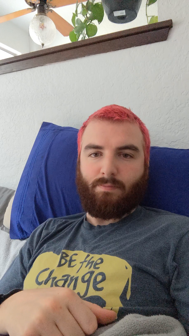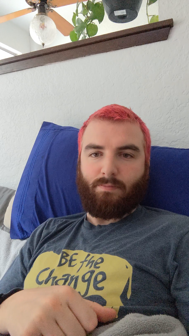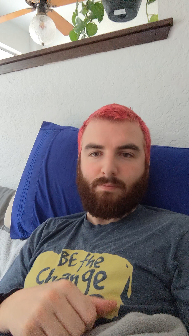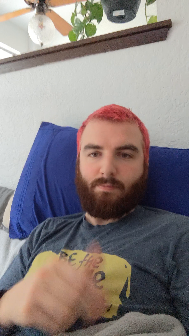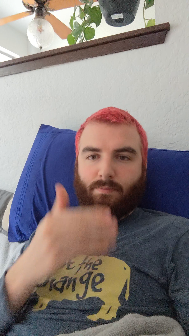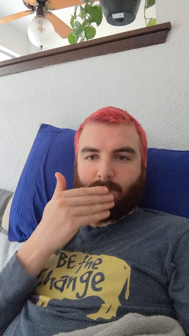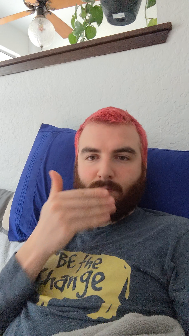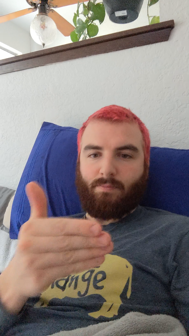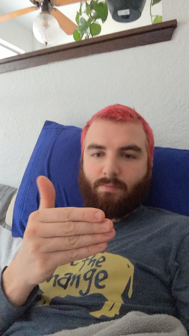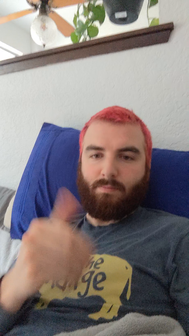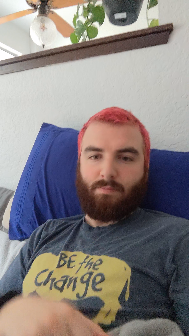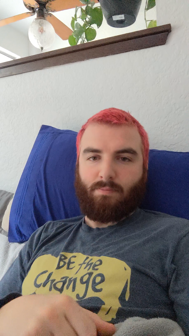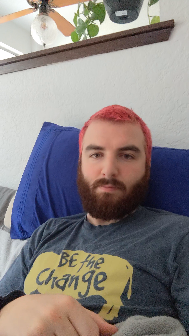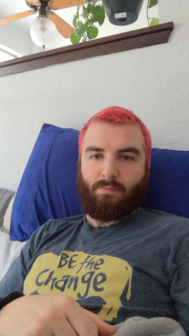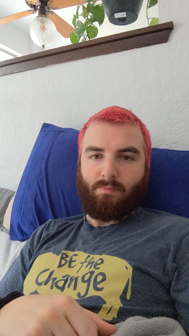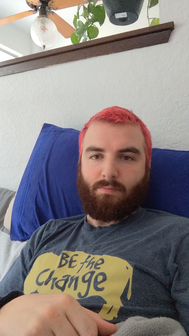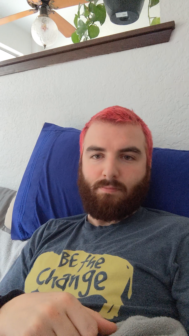good